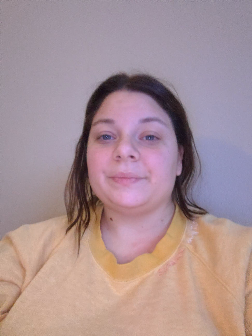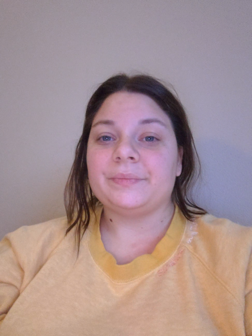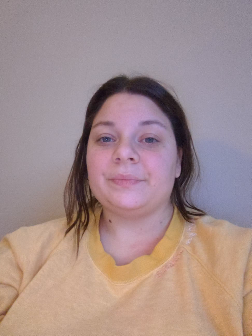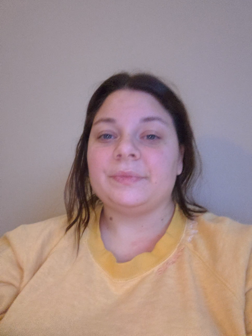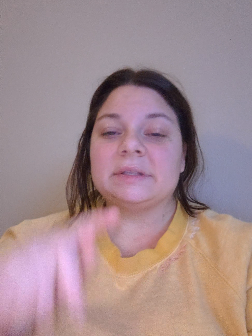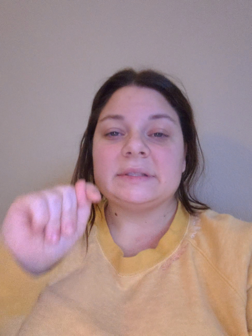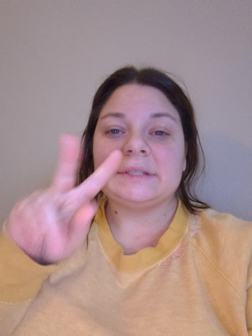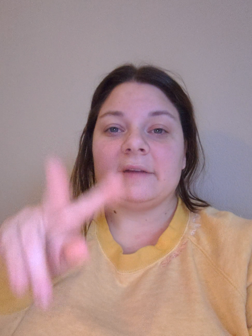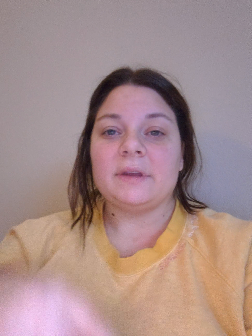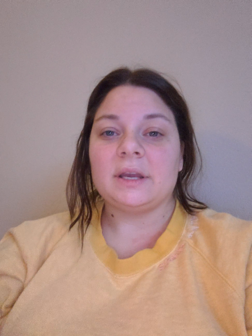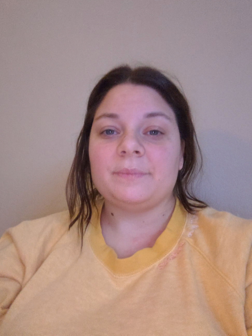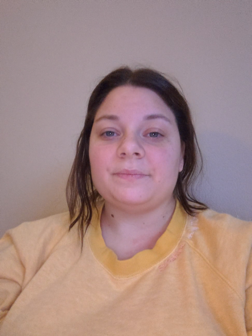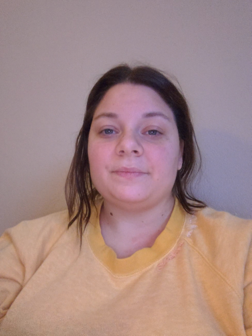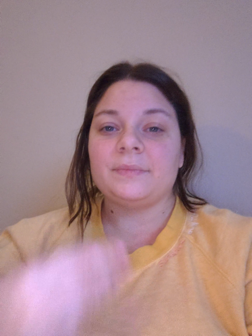TV